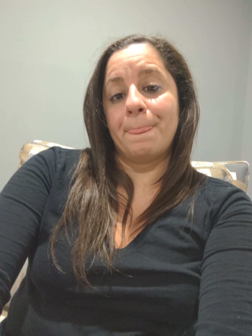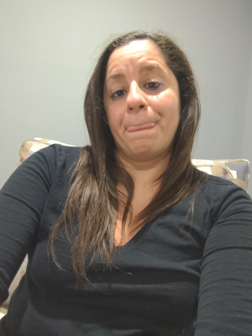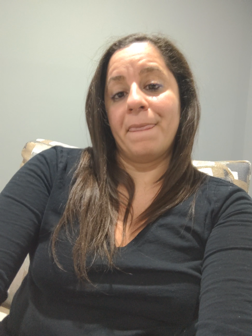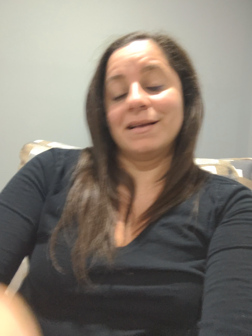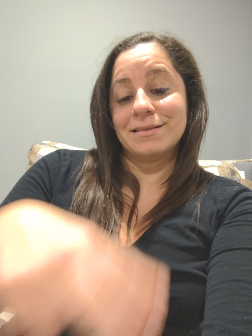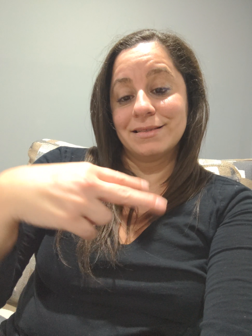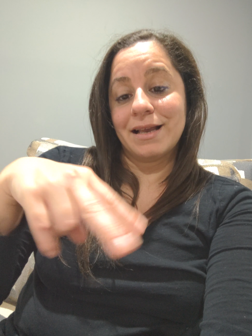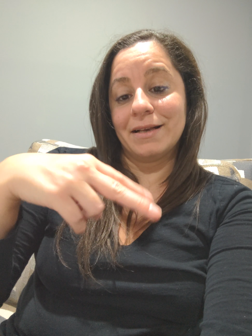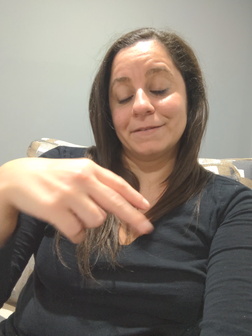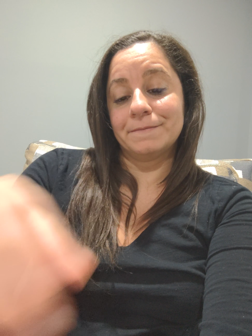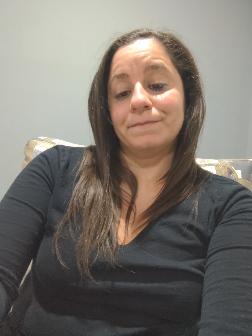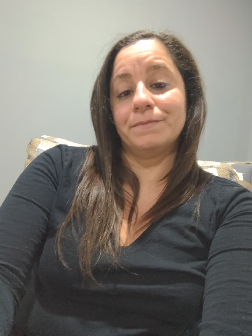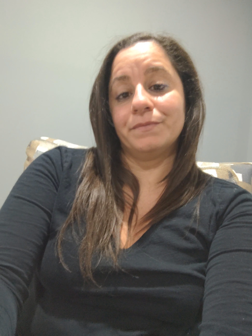dance